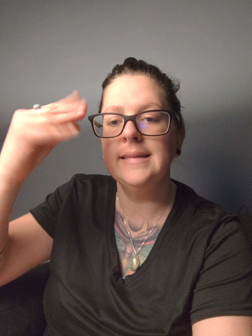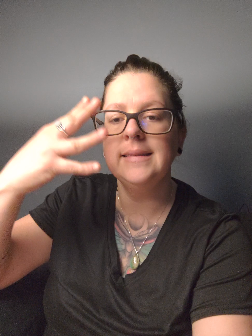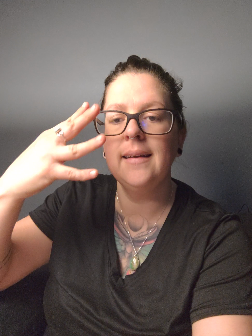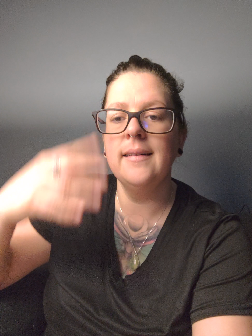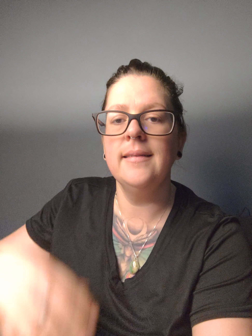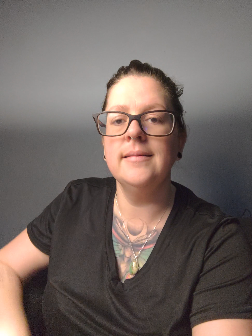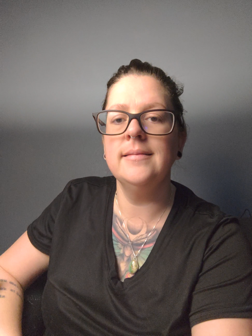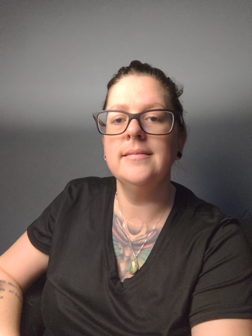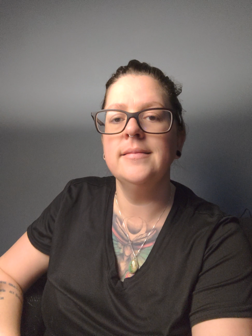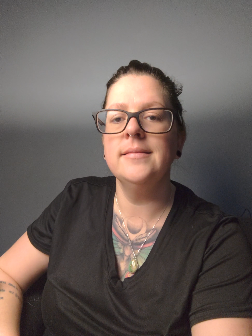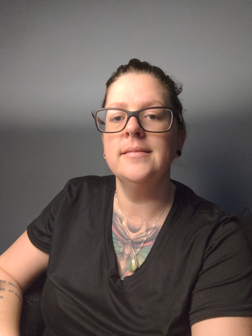sun